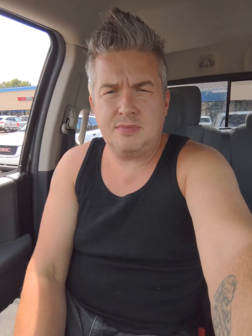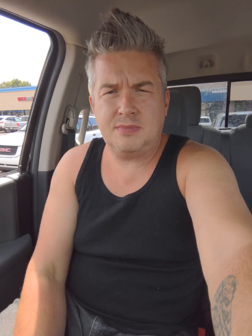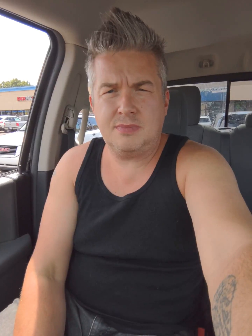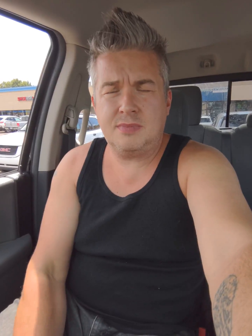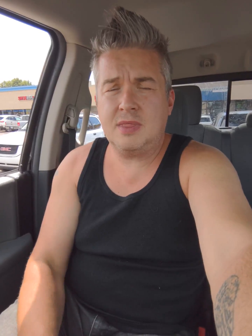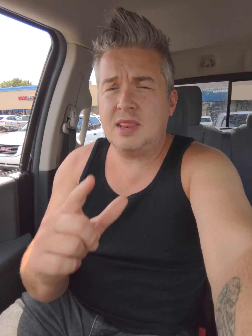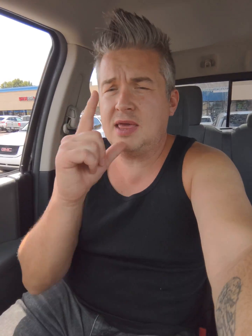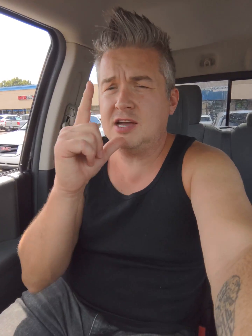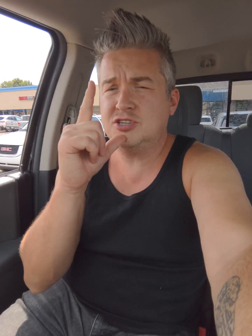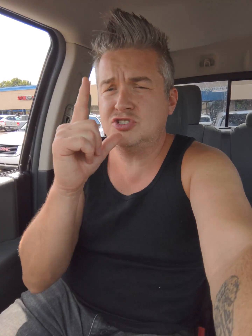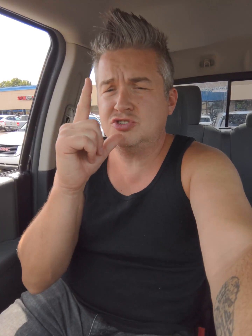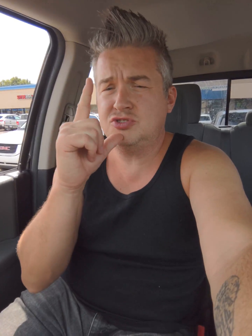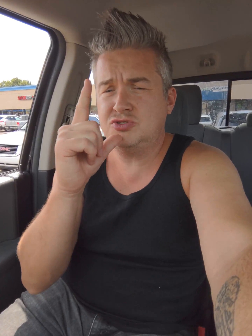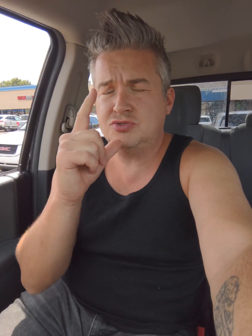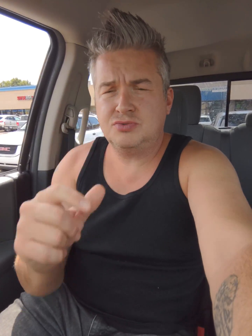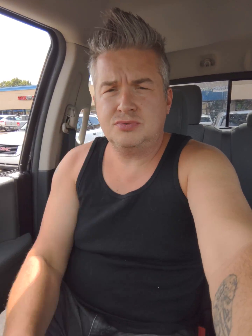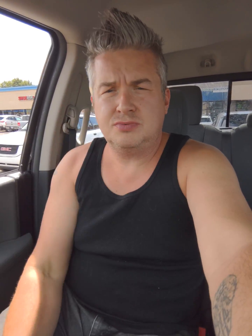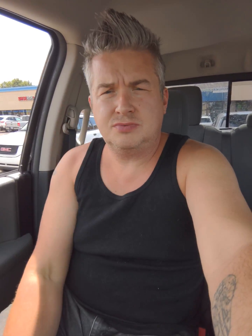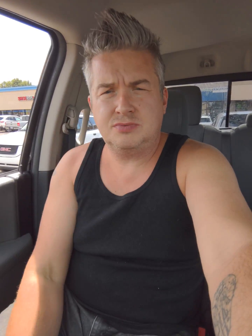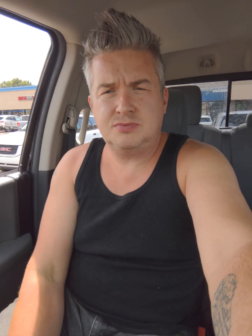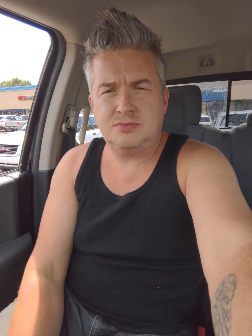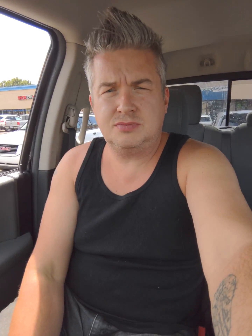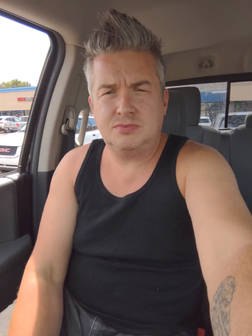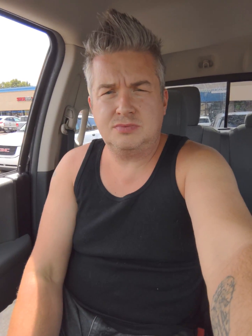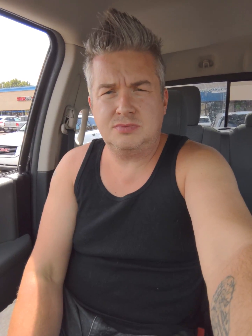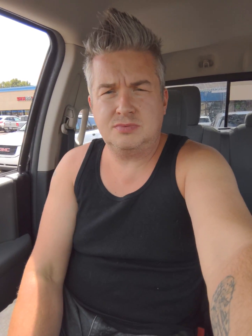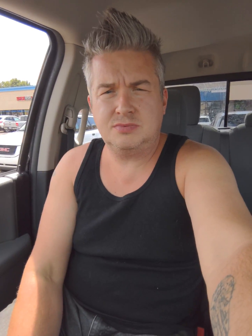lunch